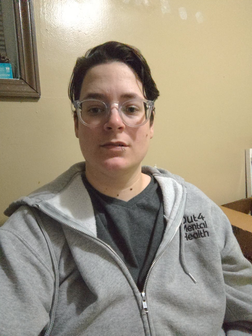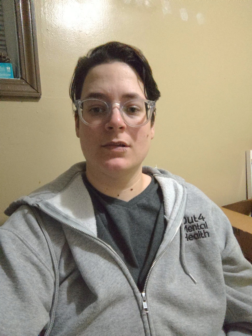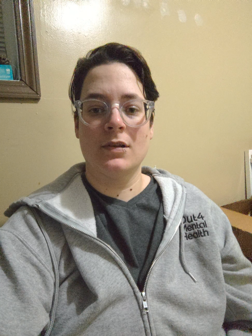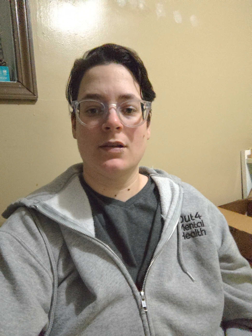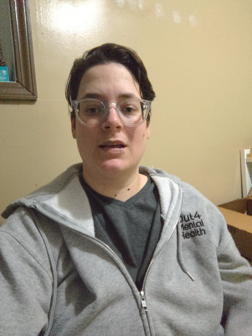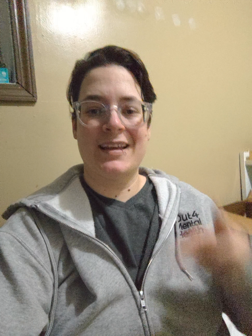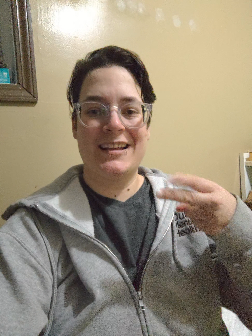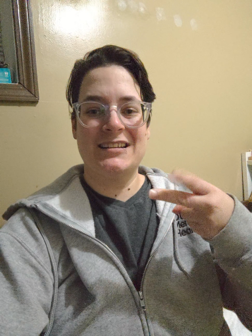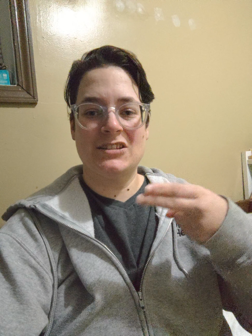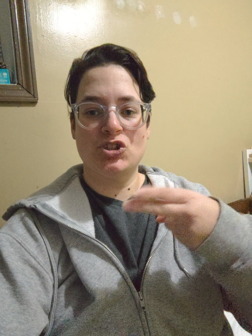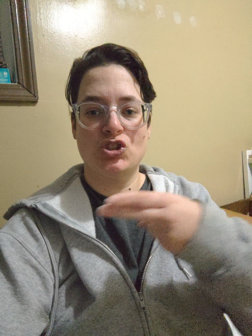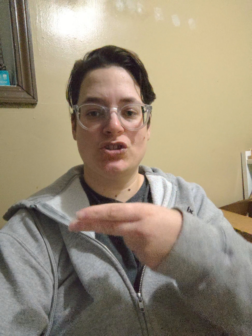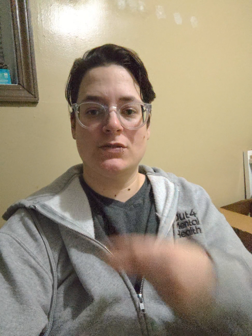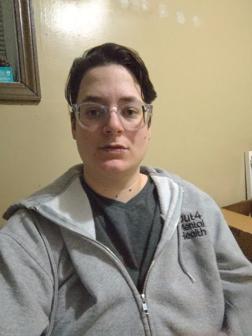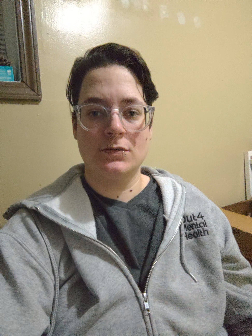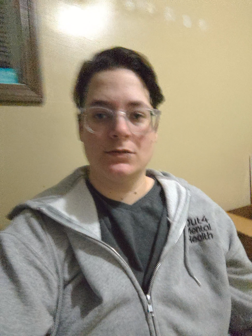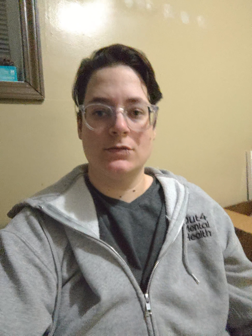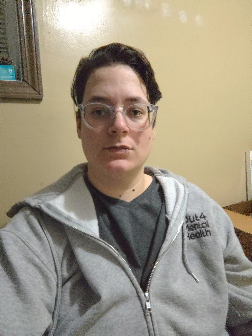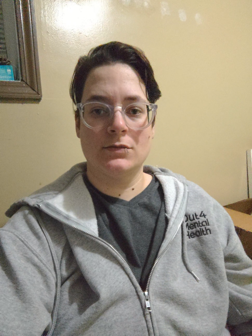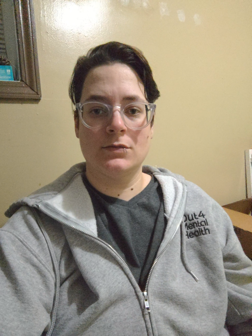scissors